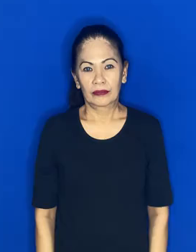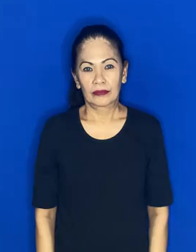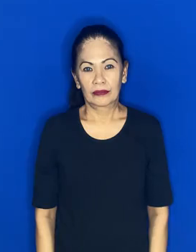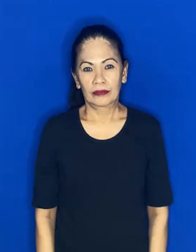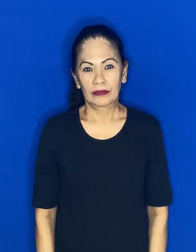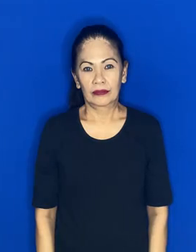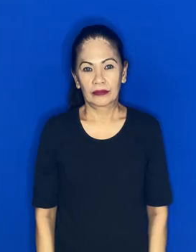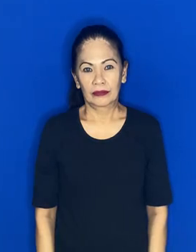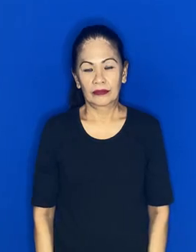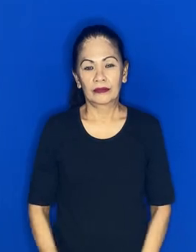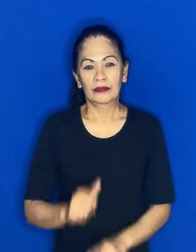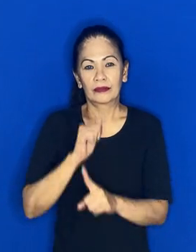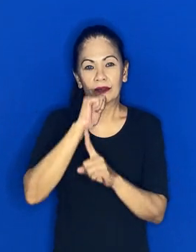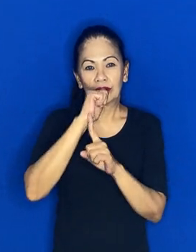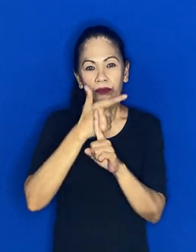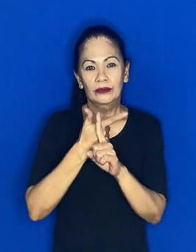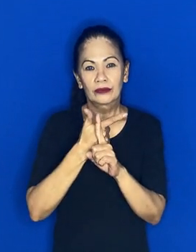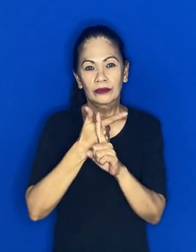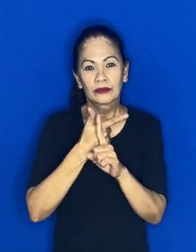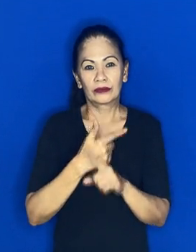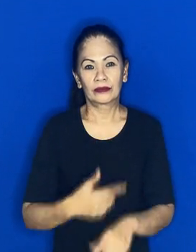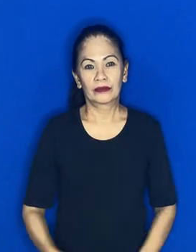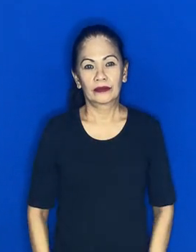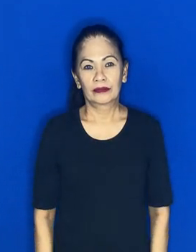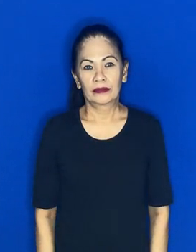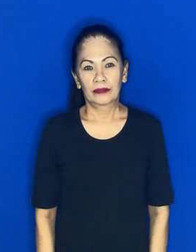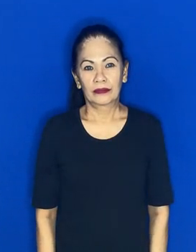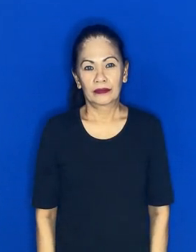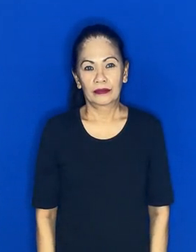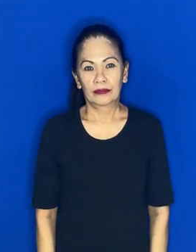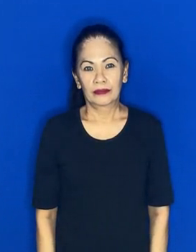august